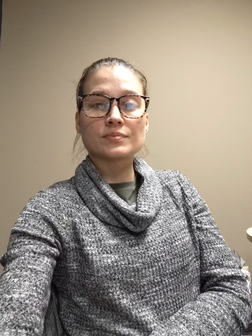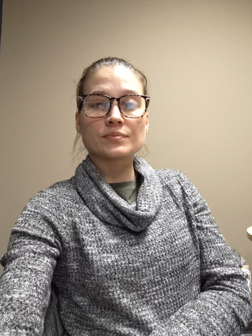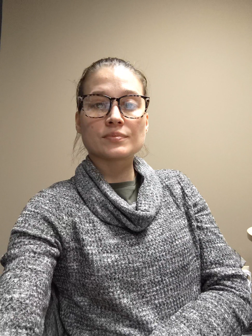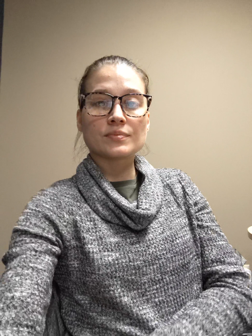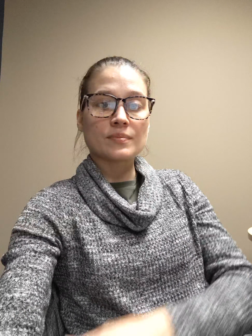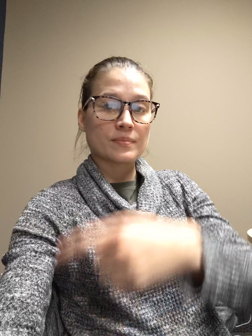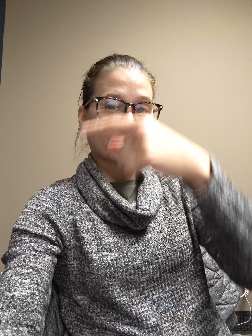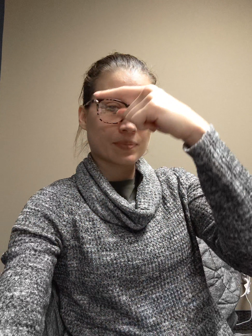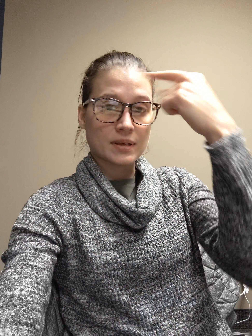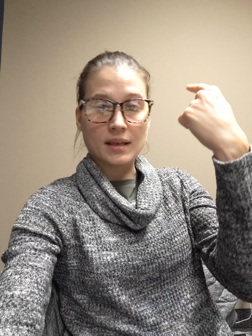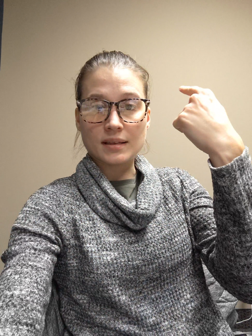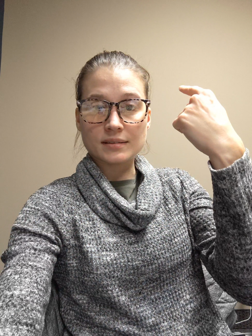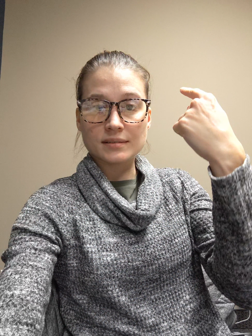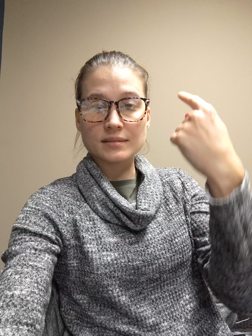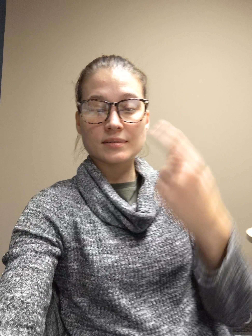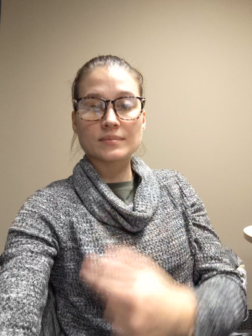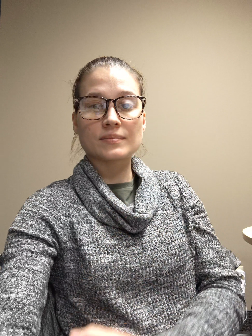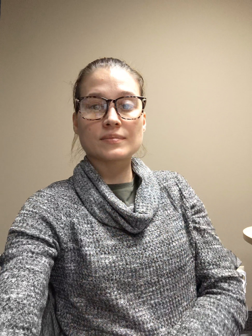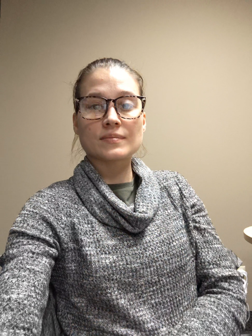black